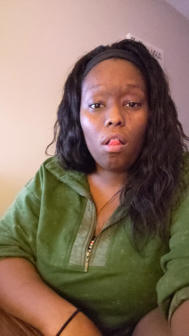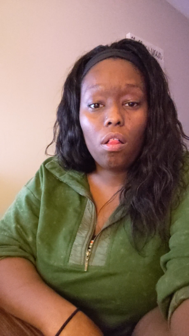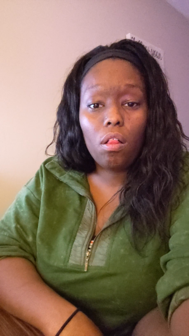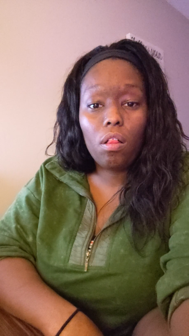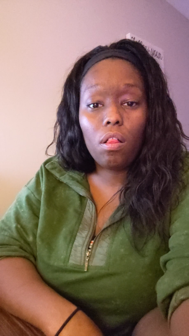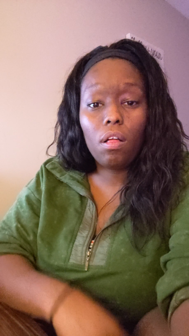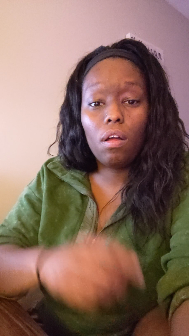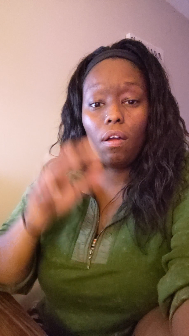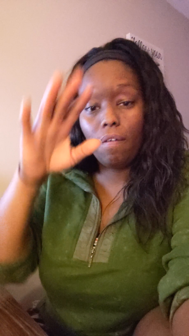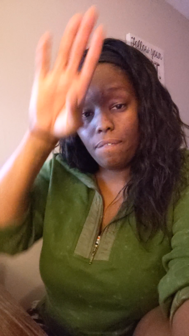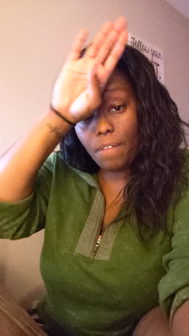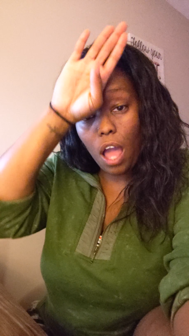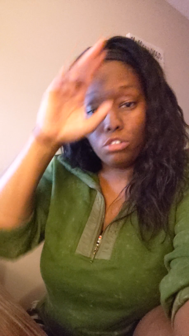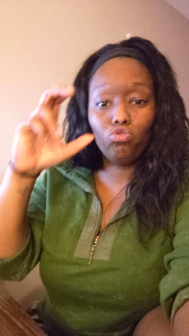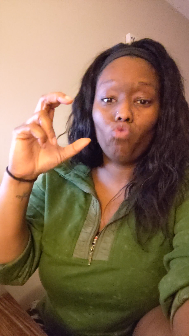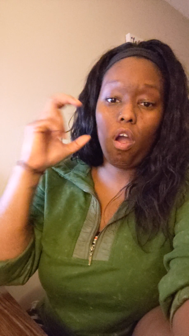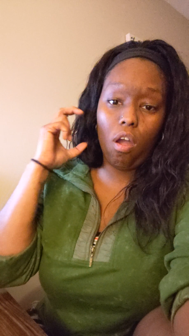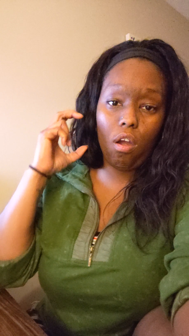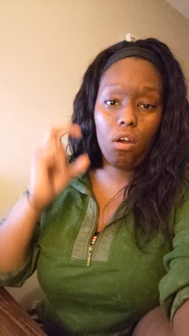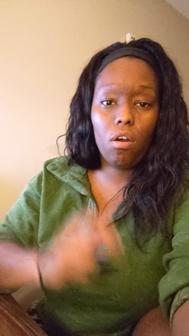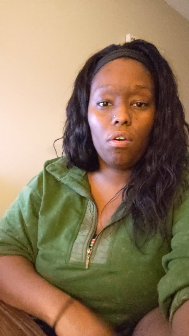fire truck